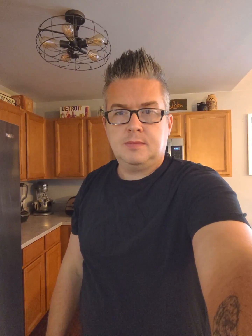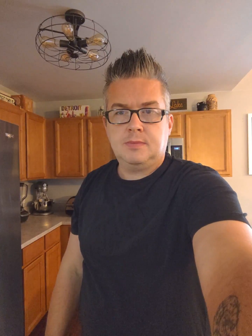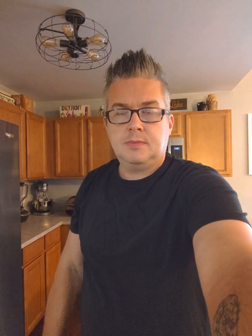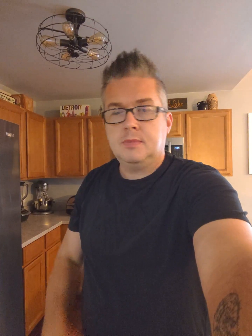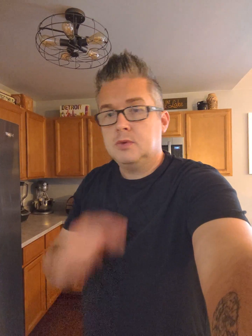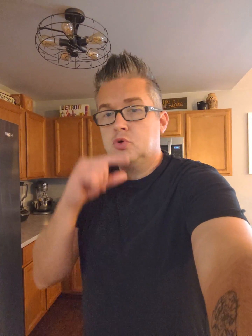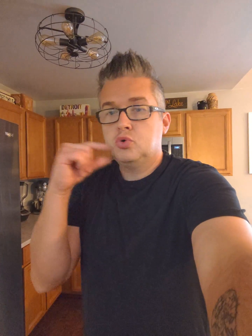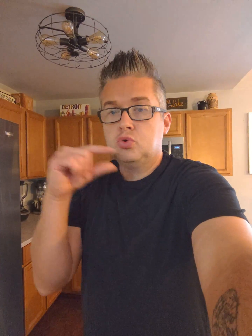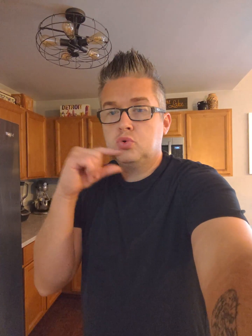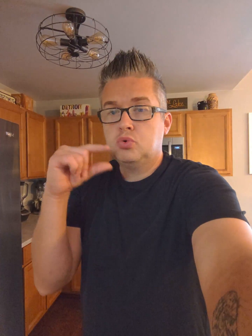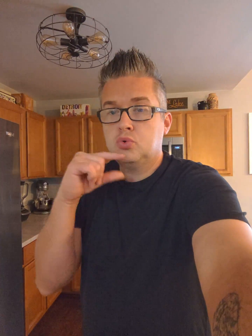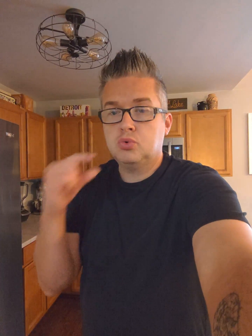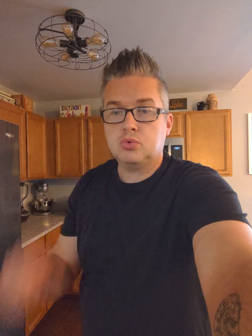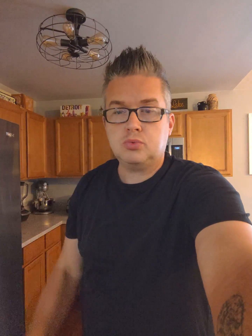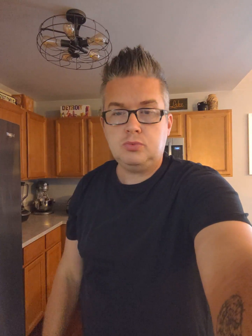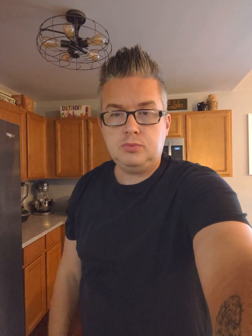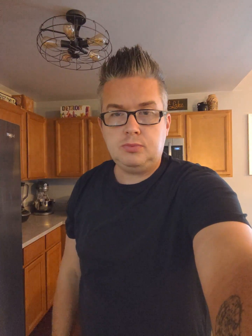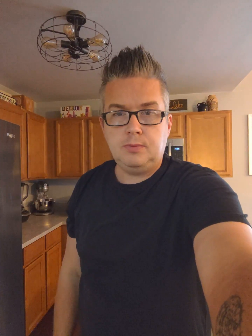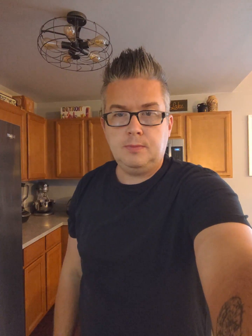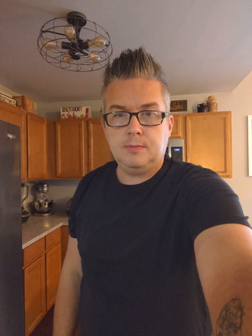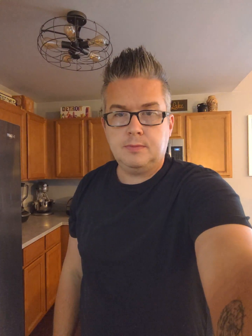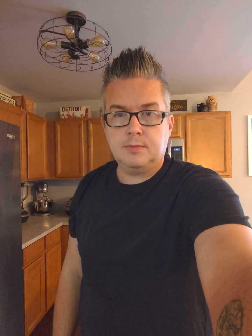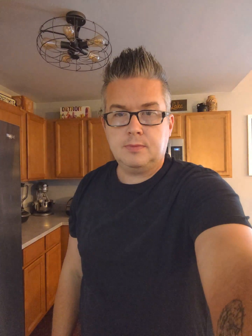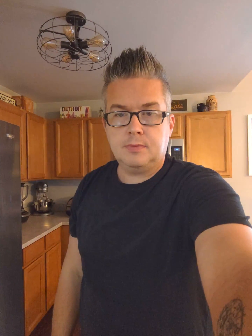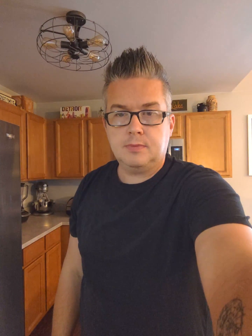glue